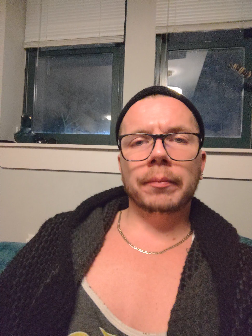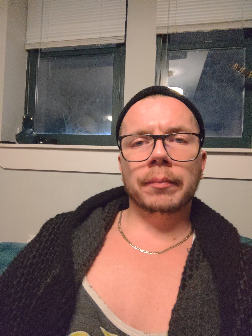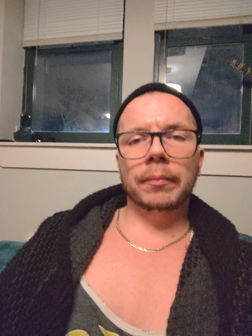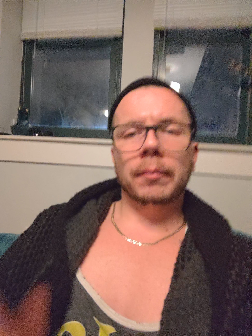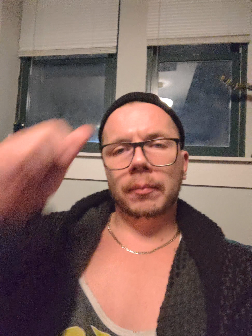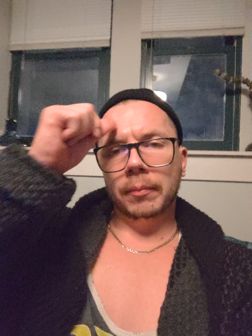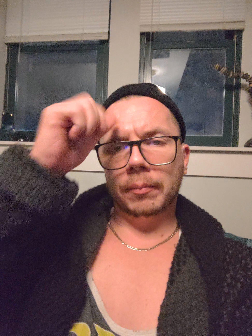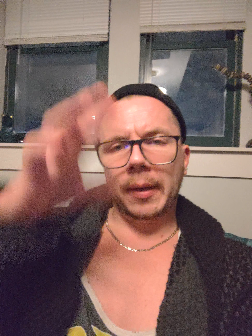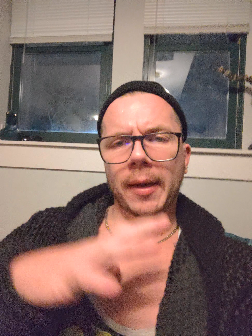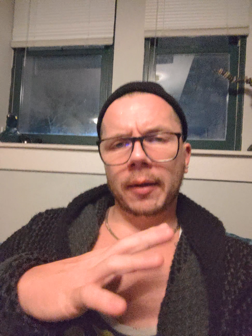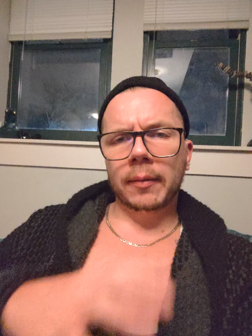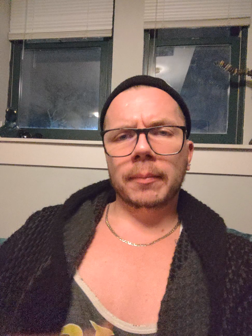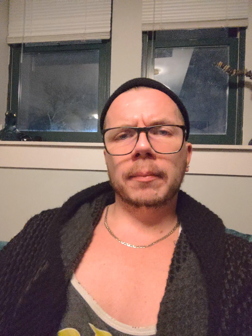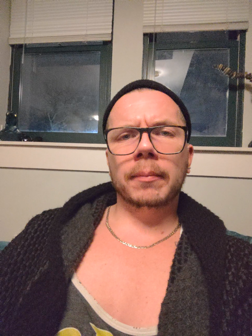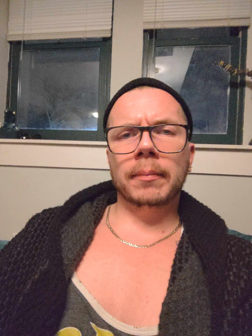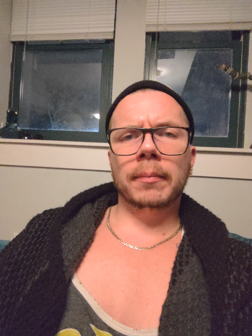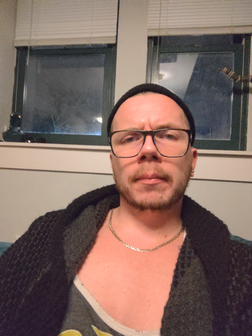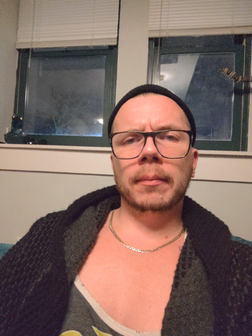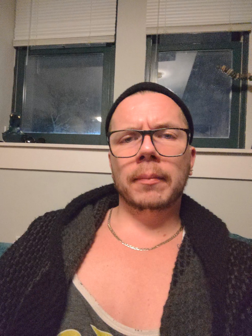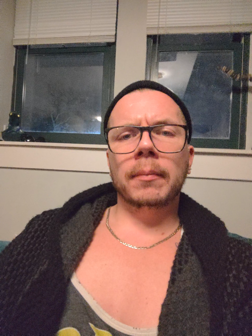man